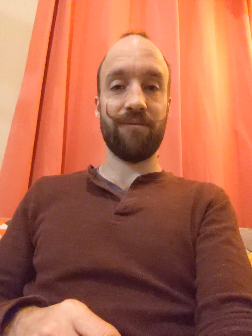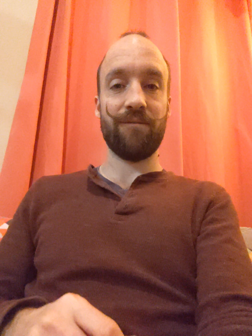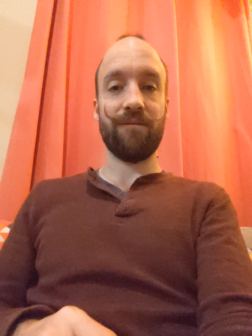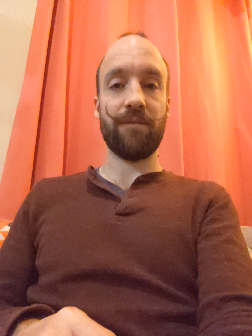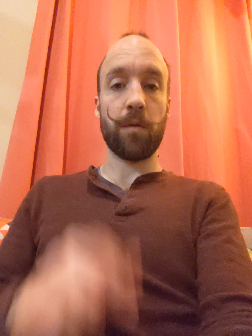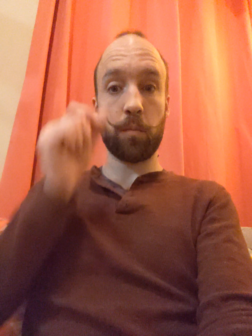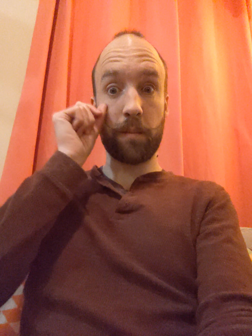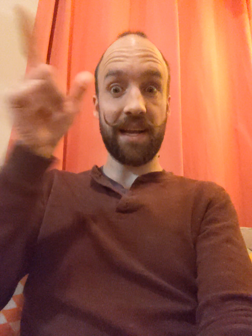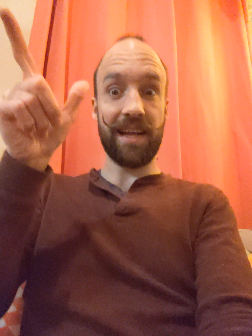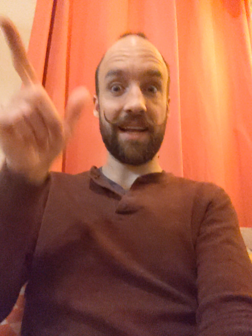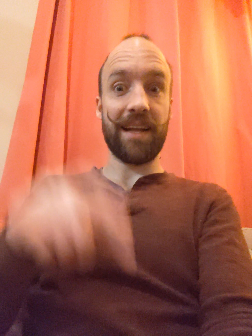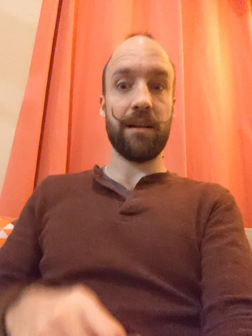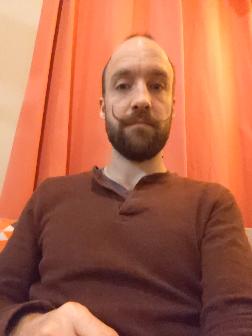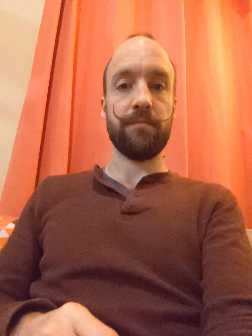awake